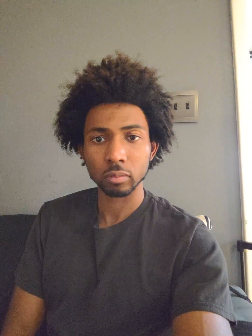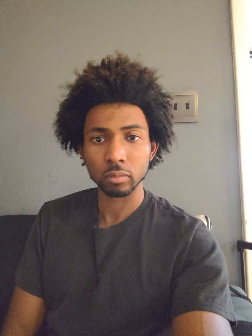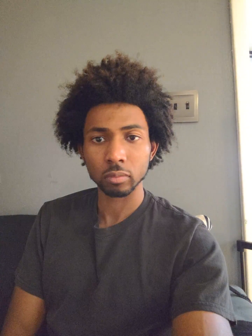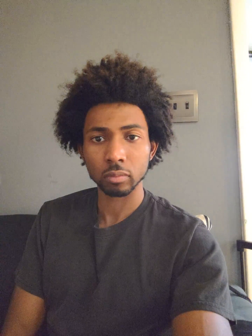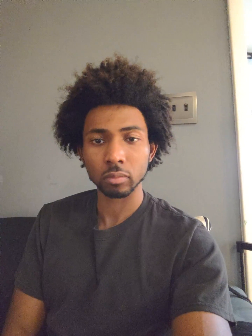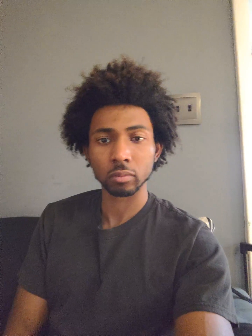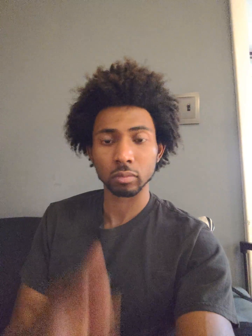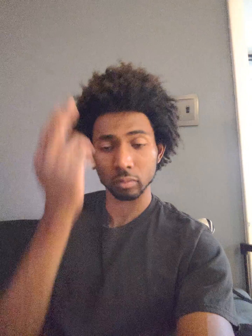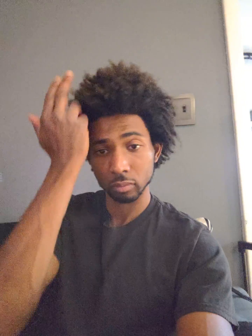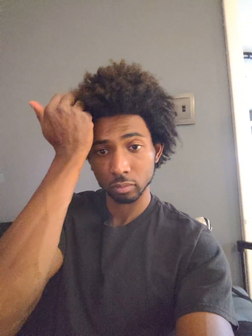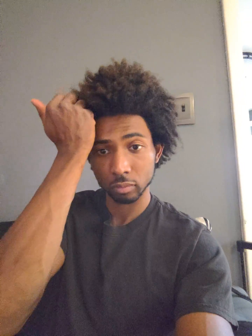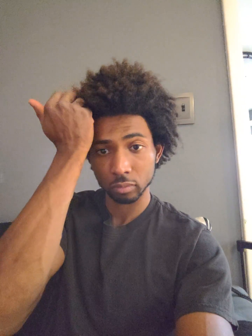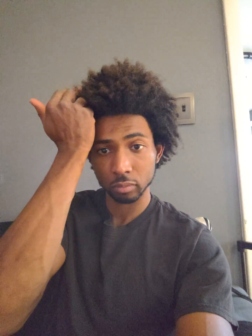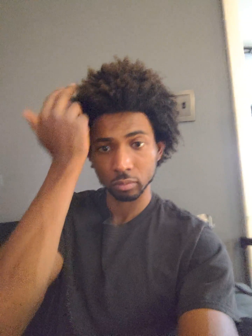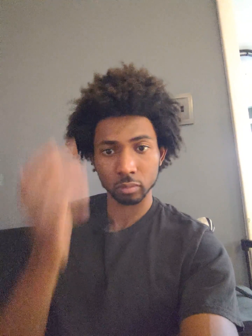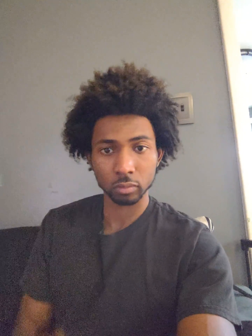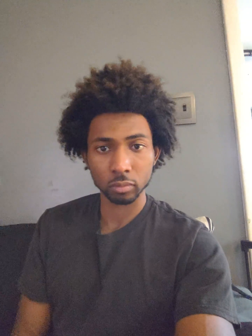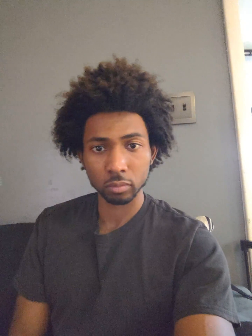rabbit